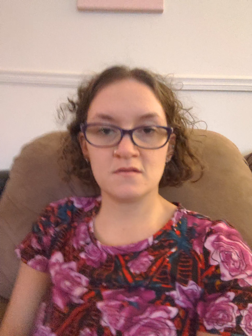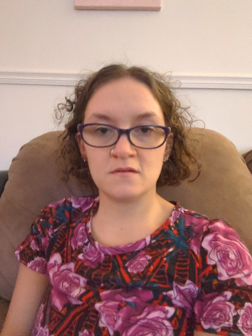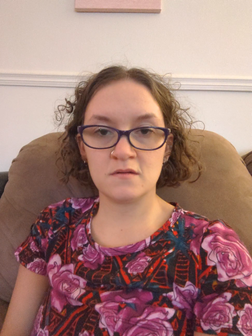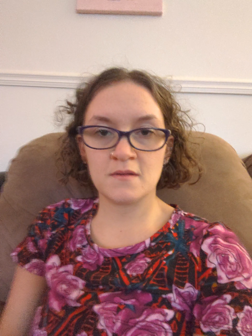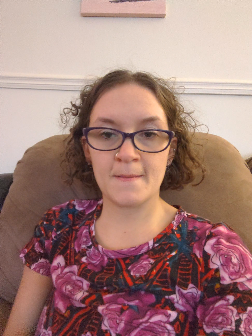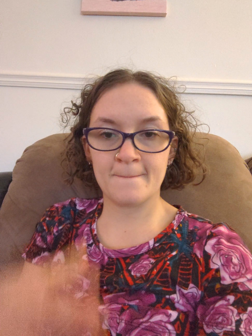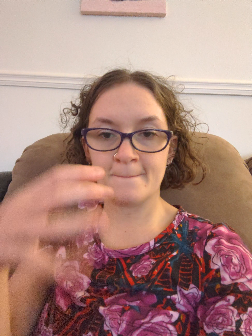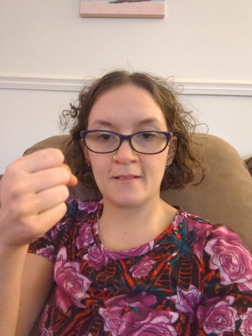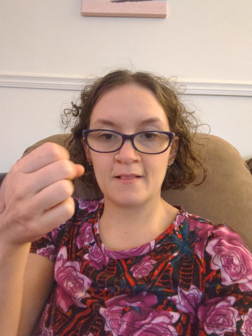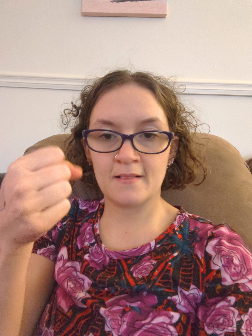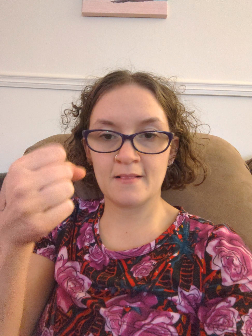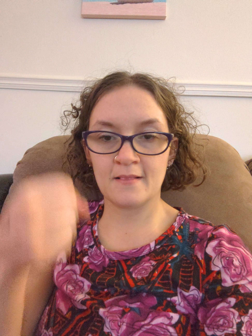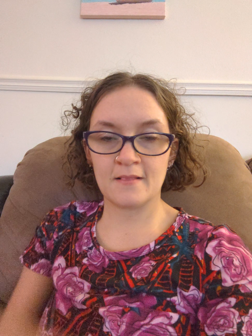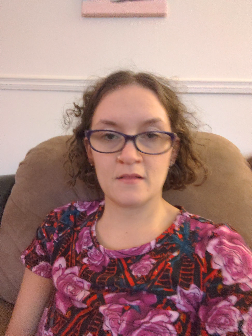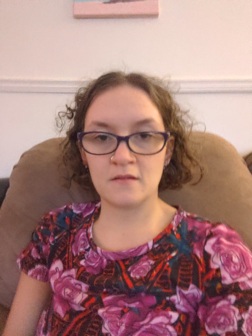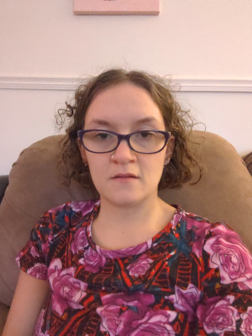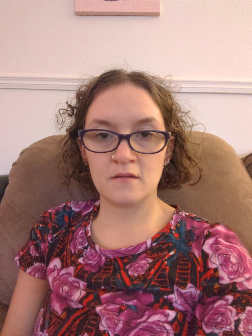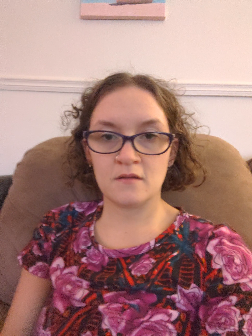milk